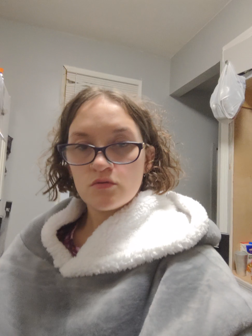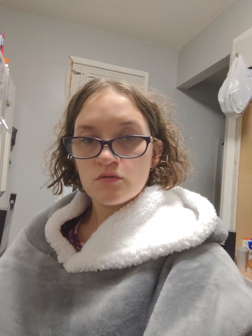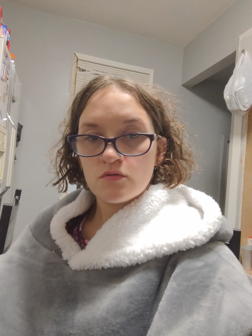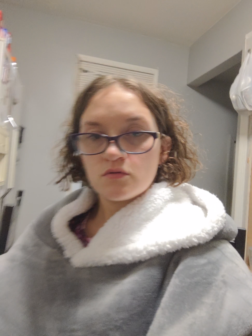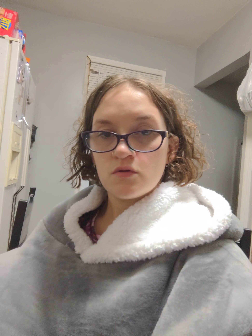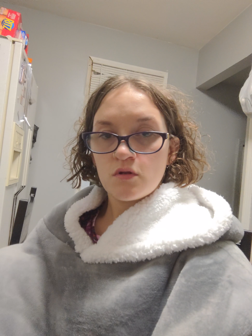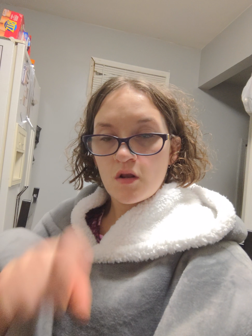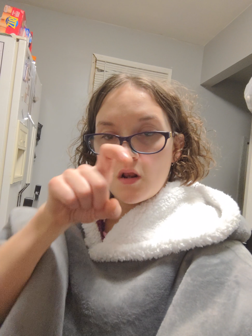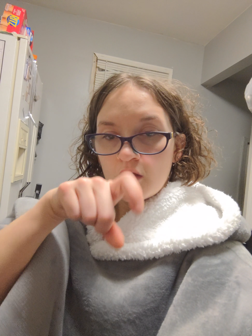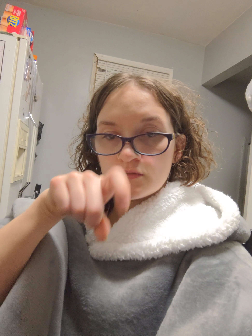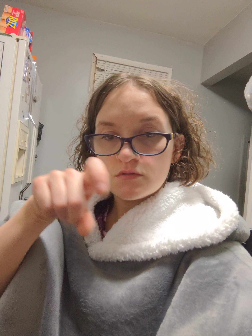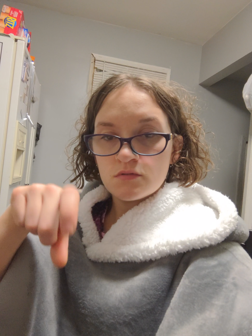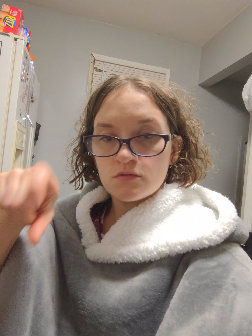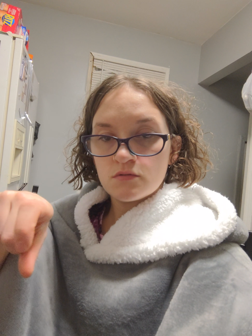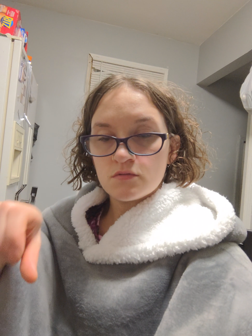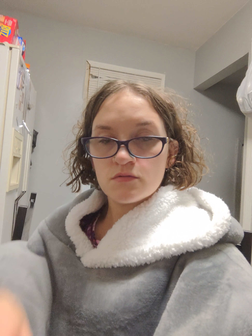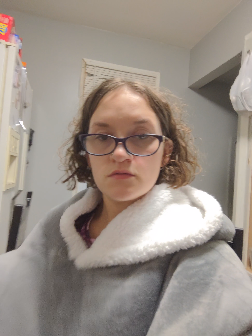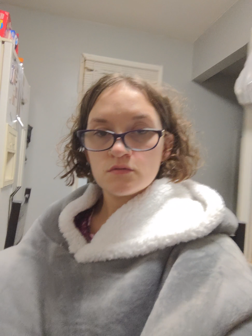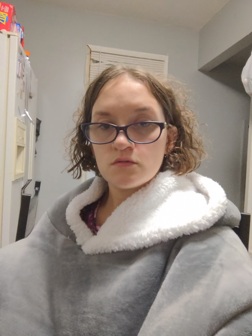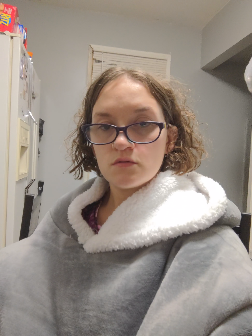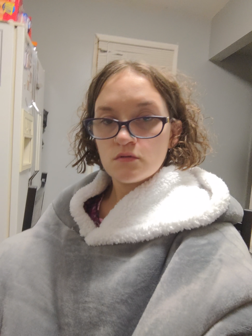closet